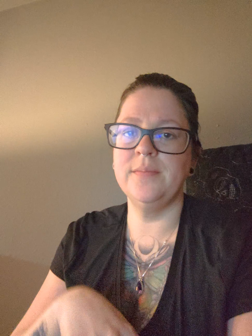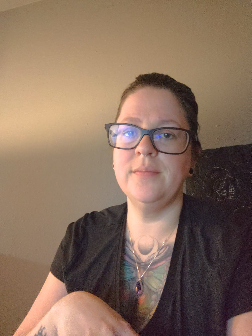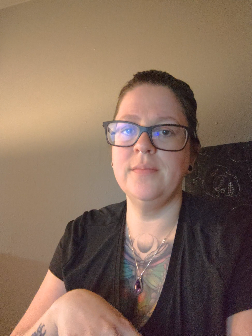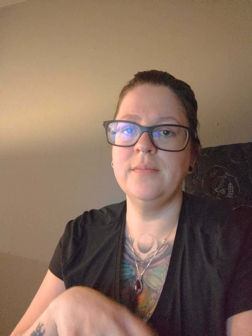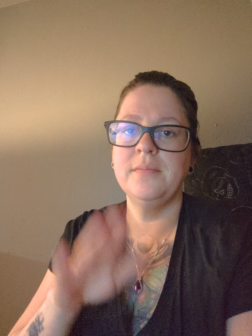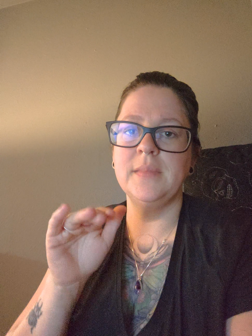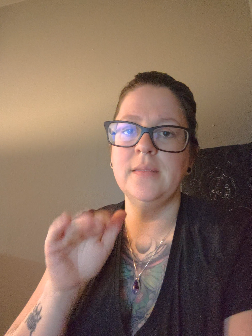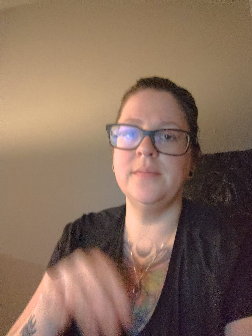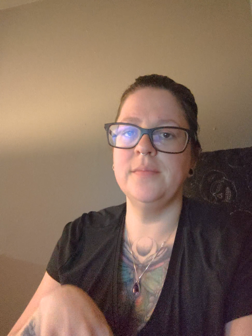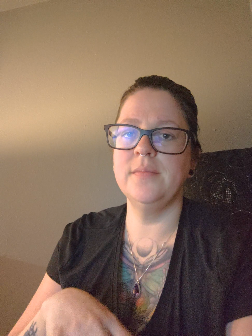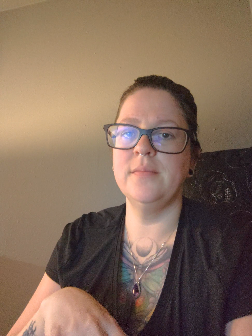bye